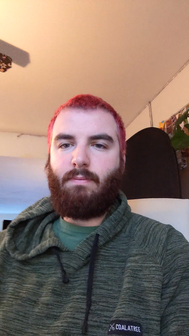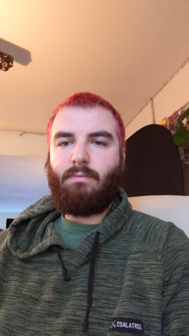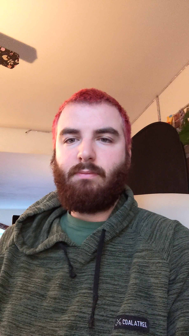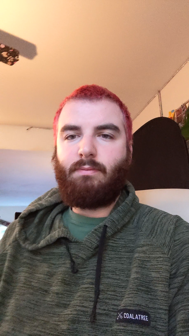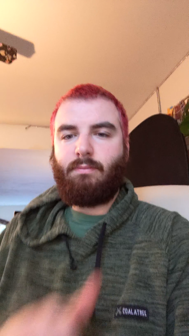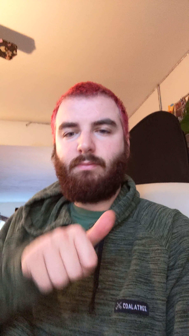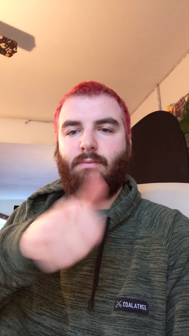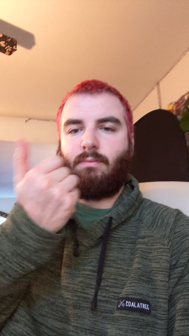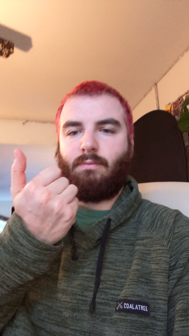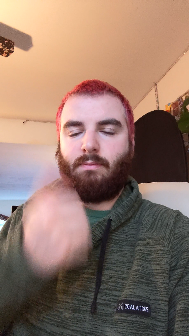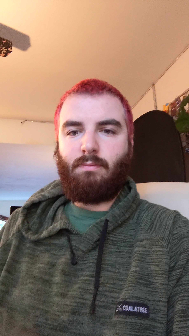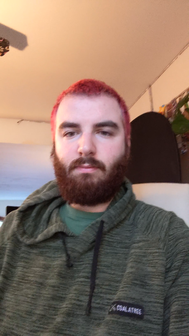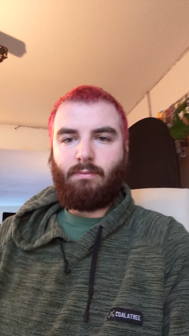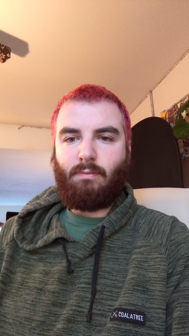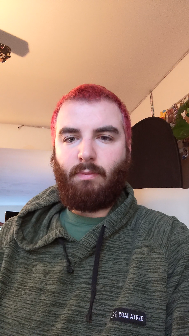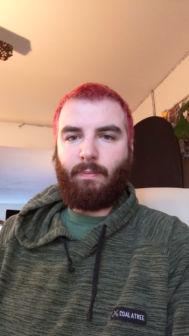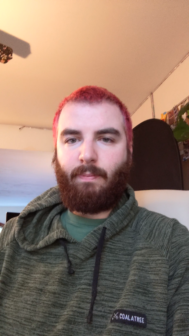other